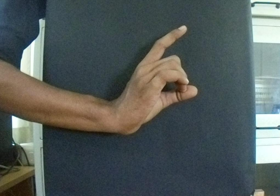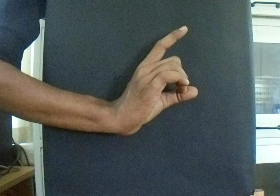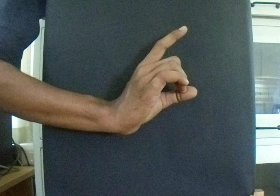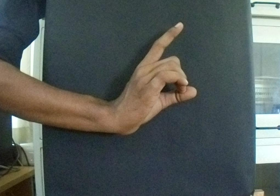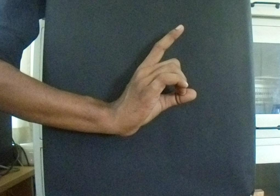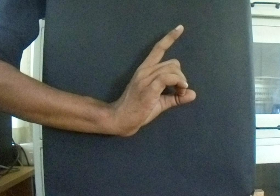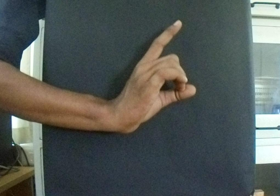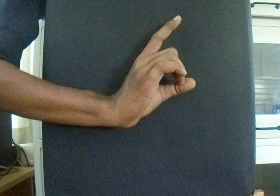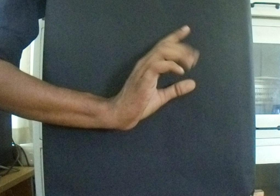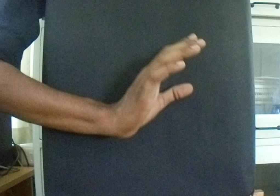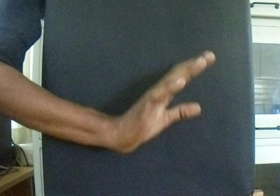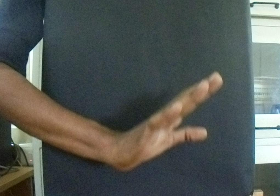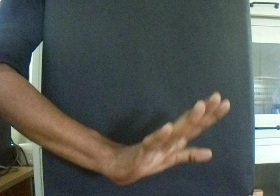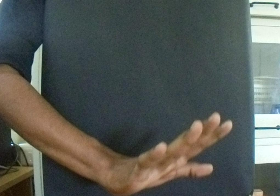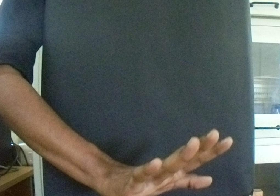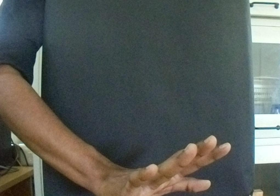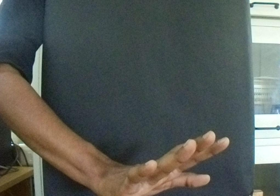hot